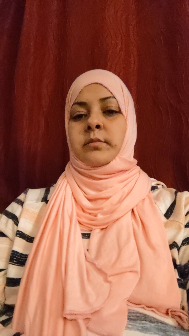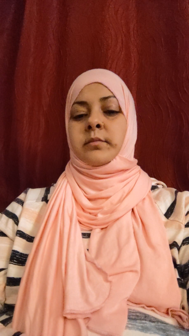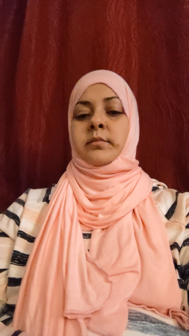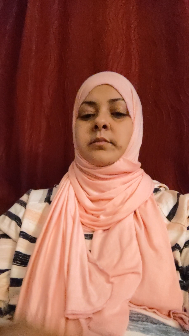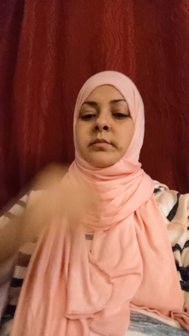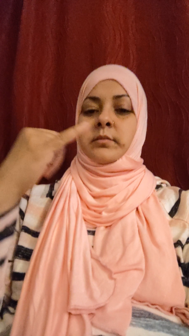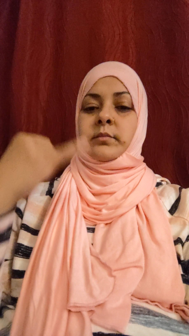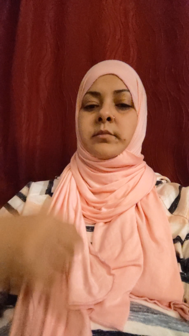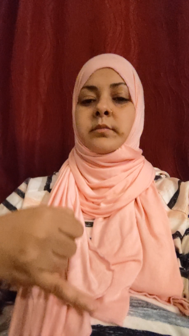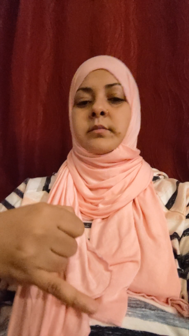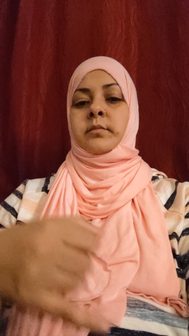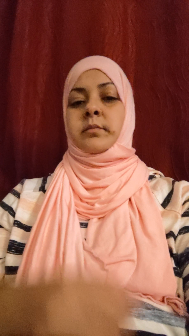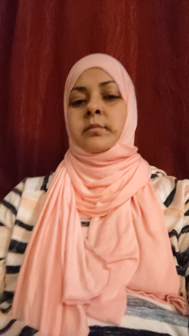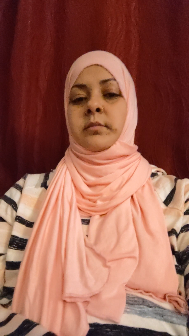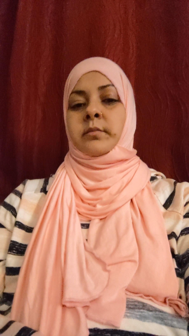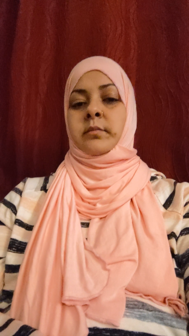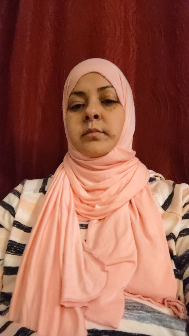last